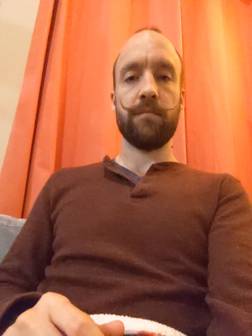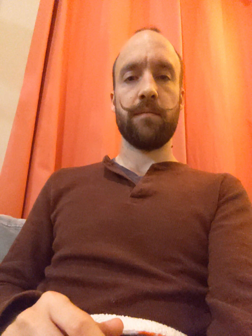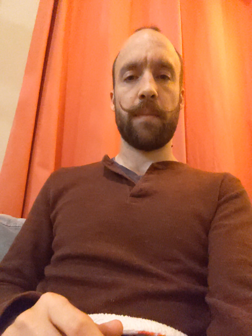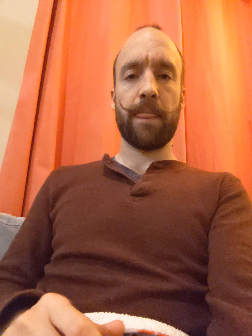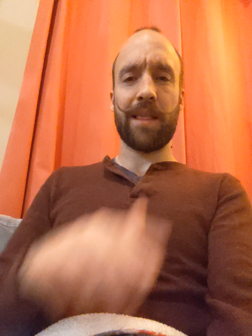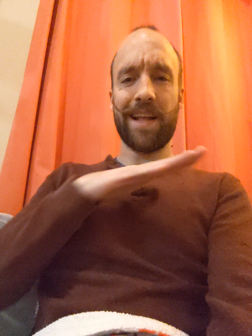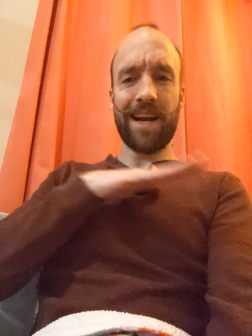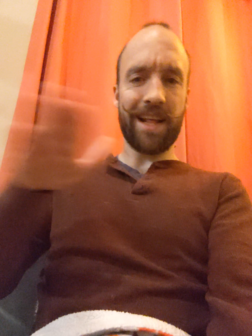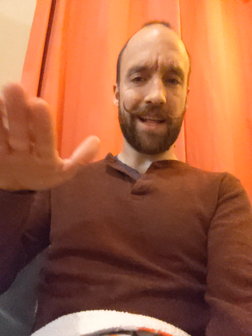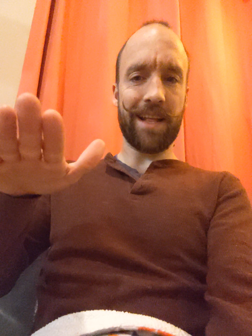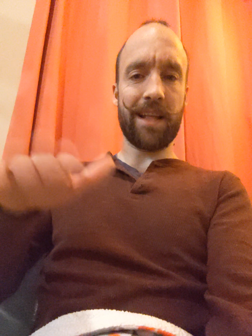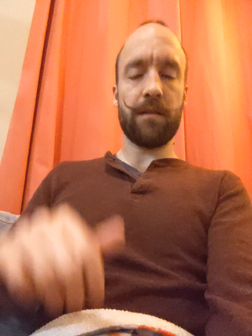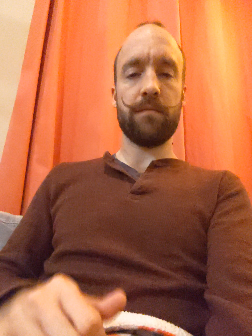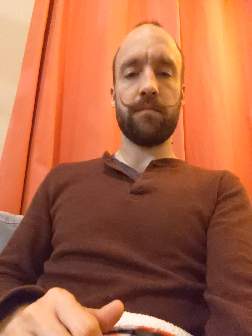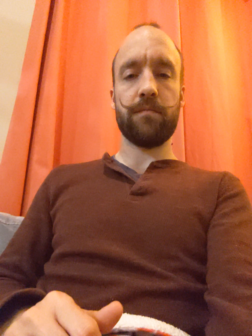clean